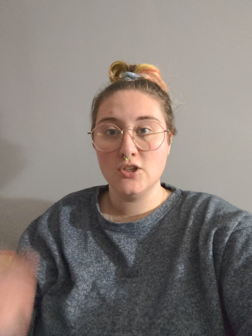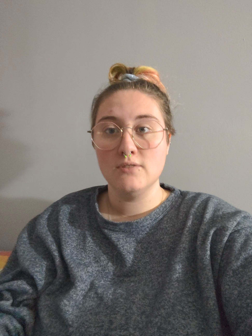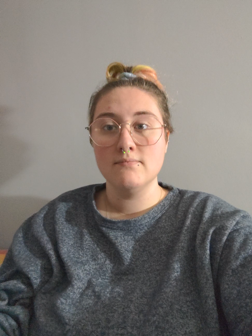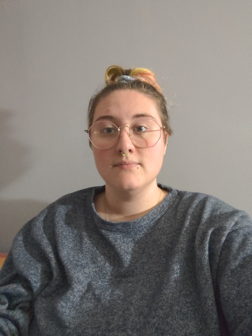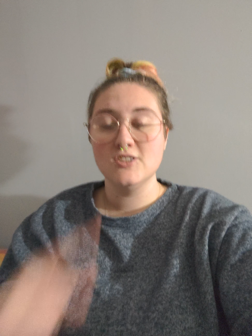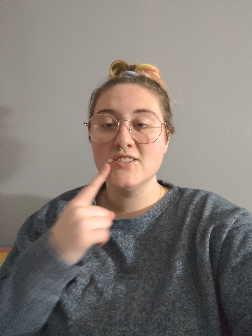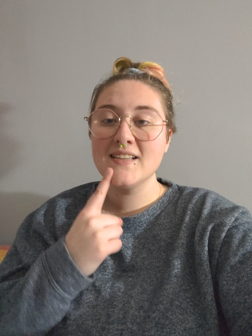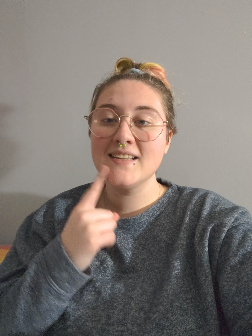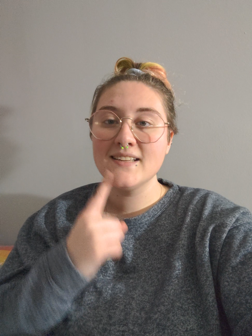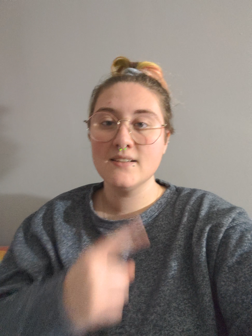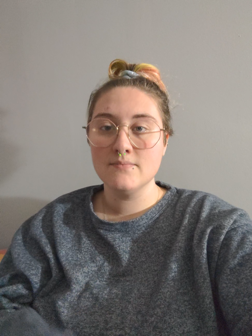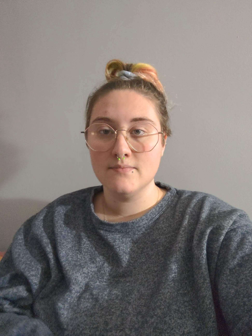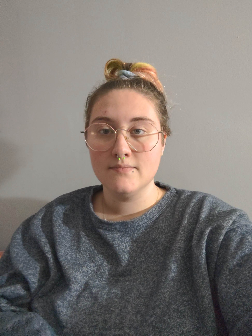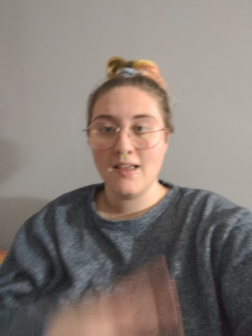chin